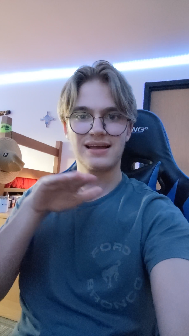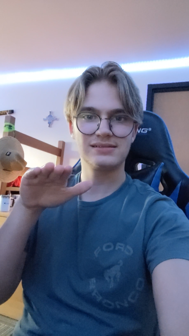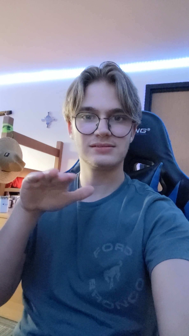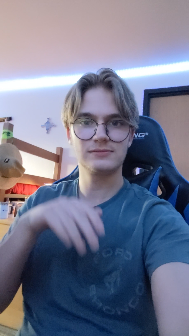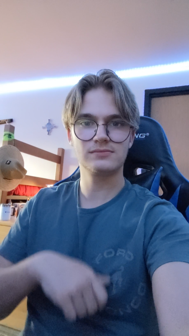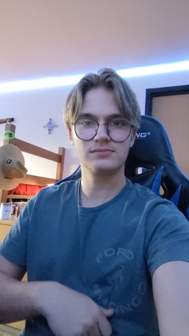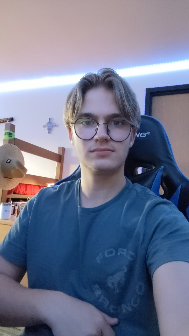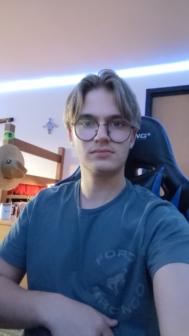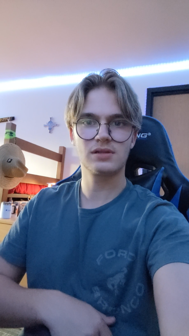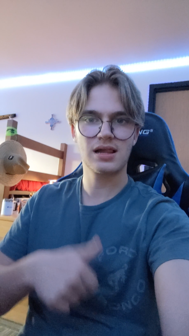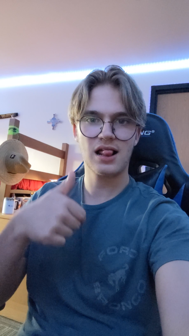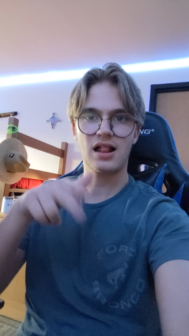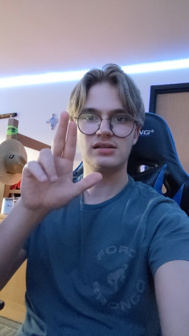lick